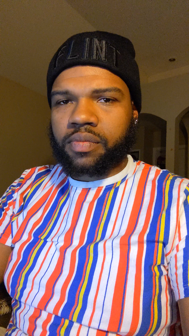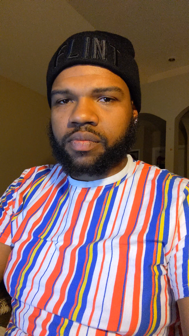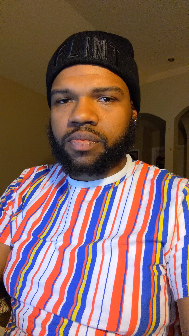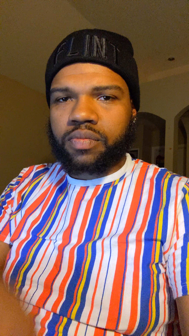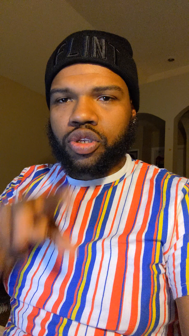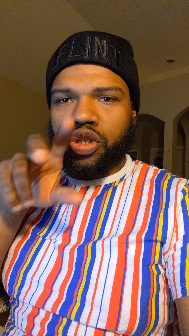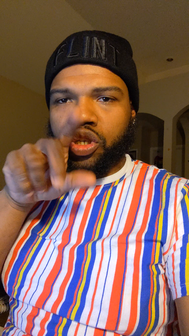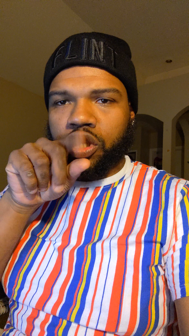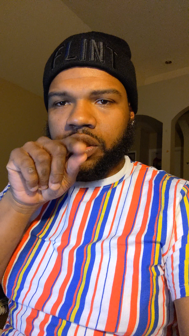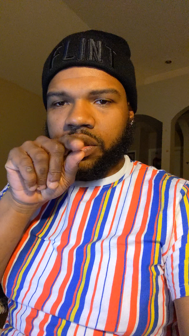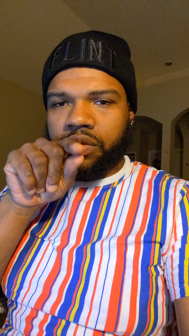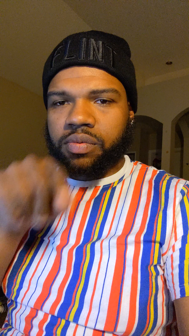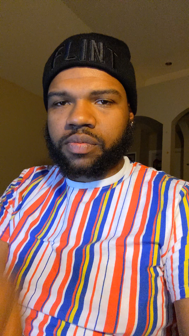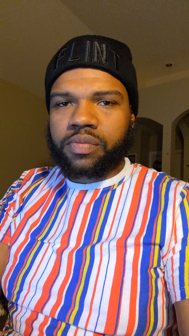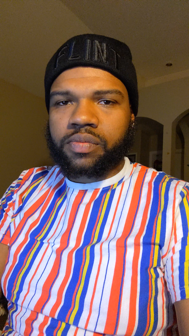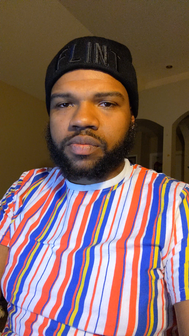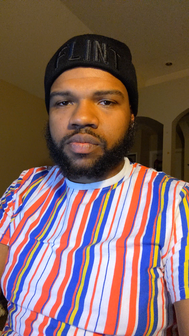chicken